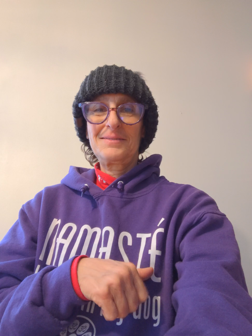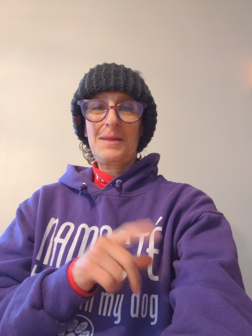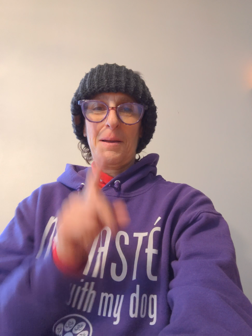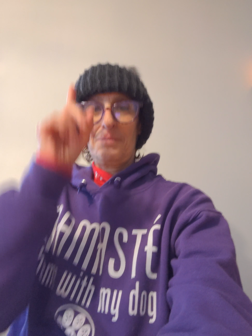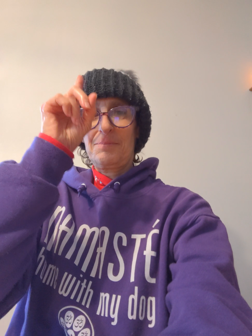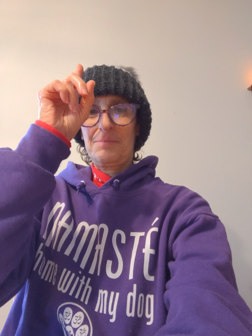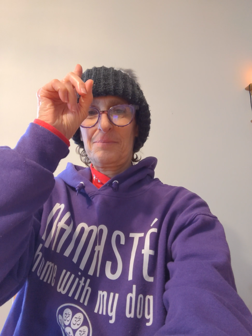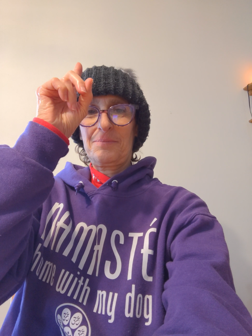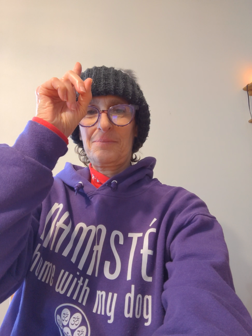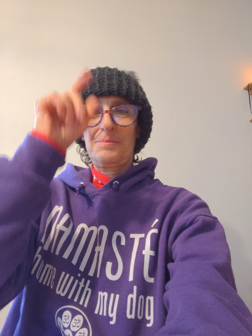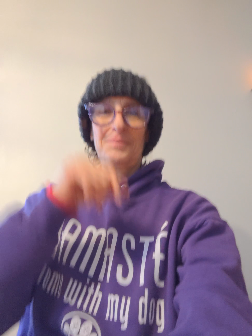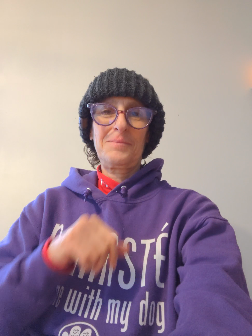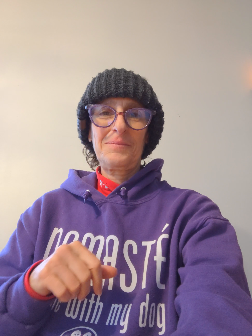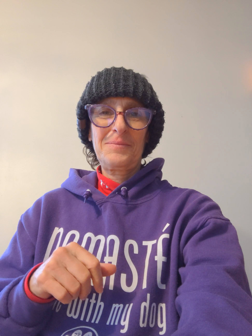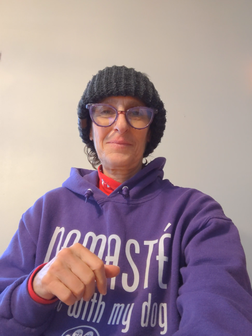up